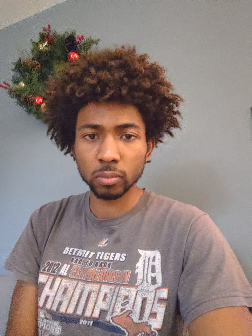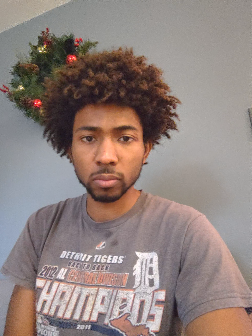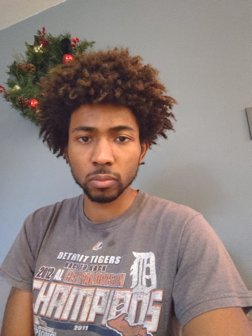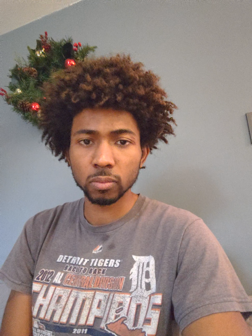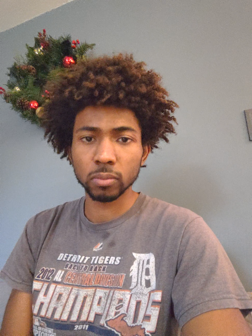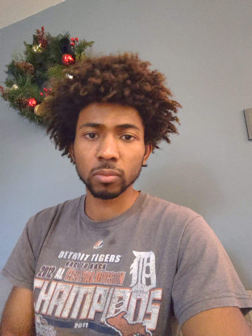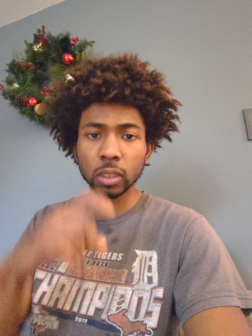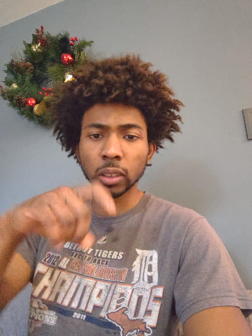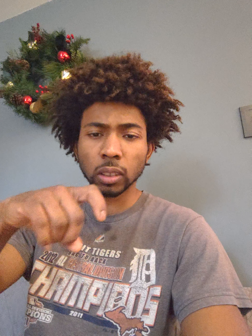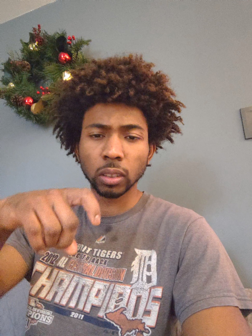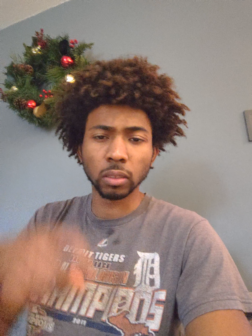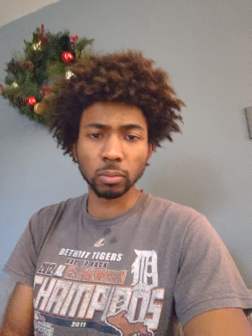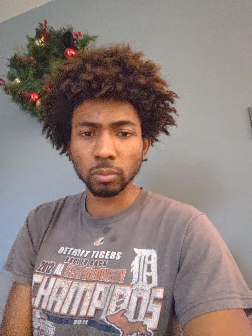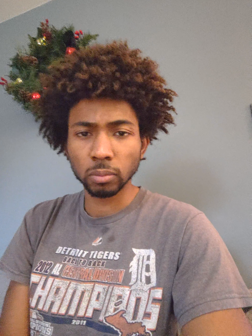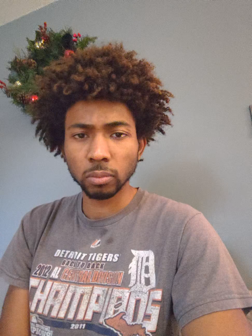time